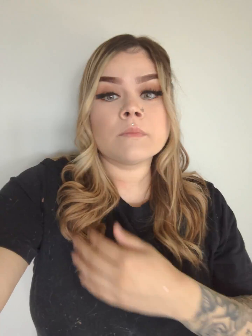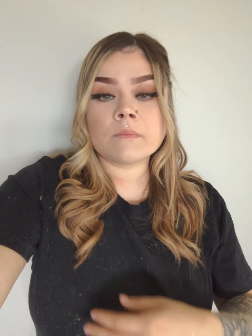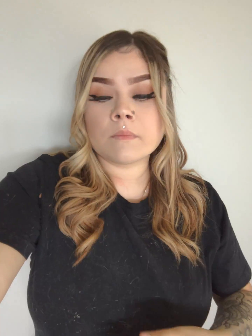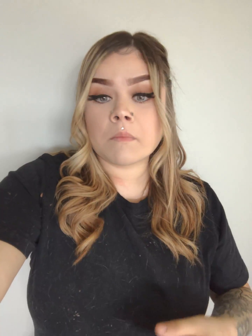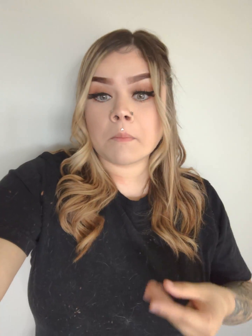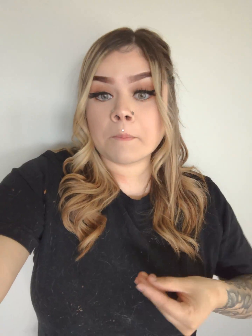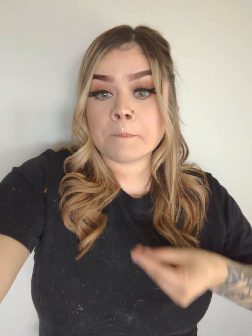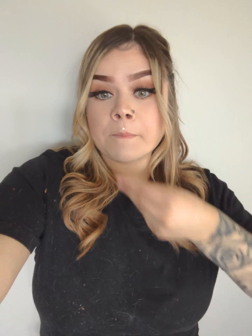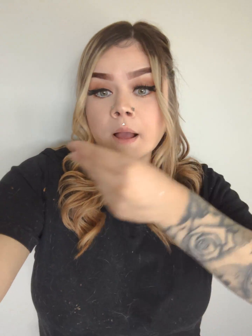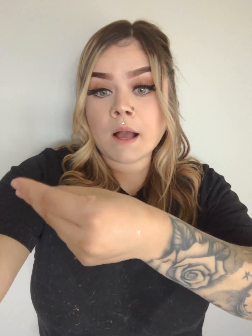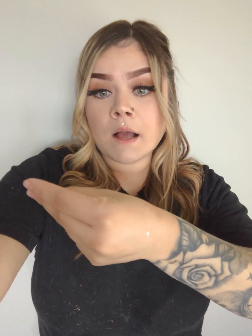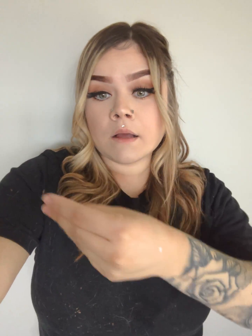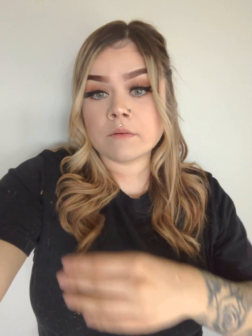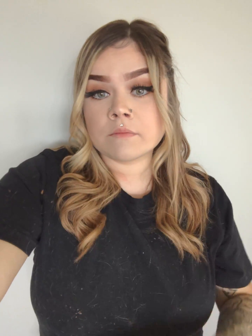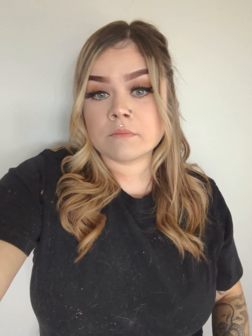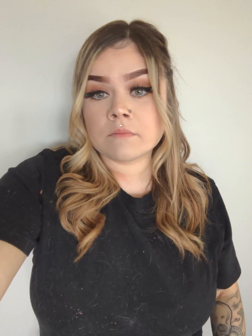buy